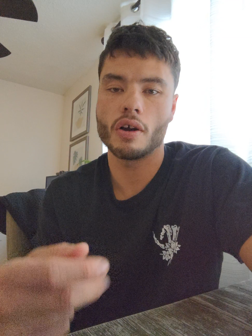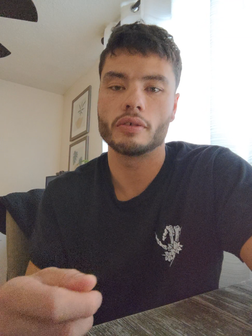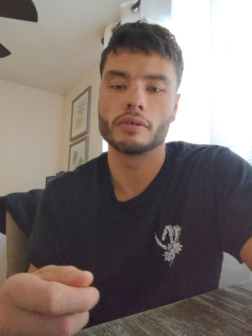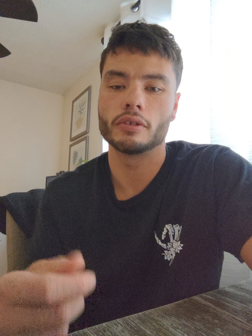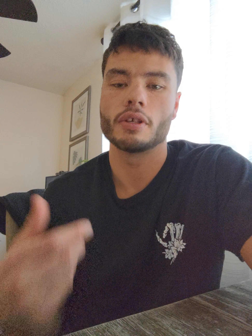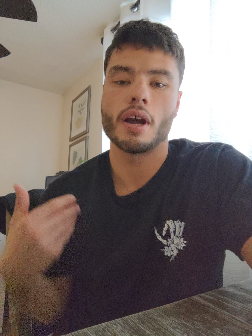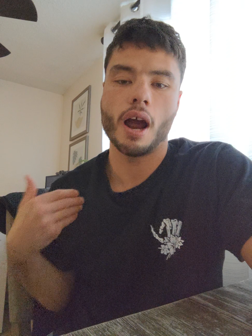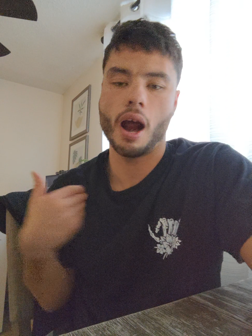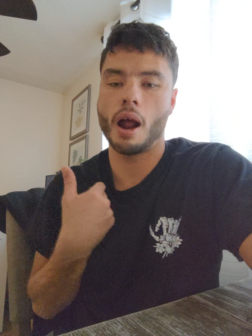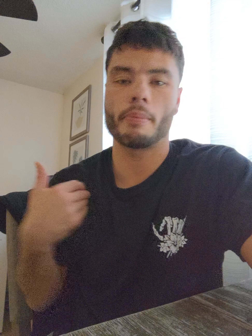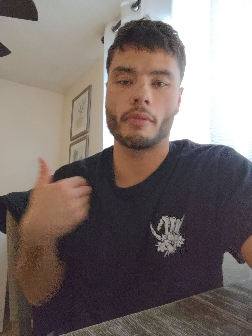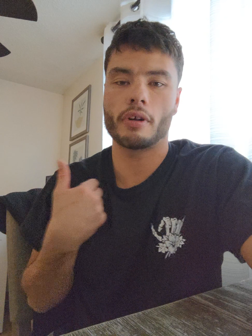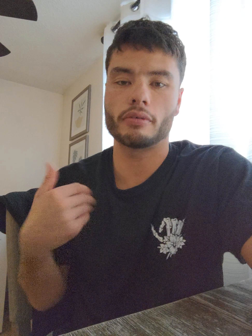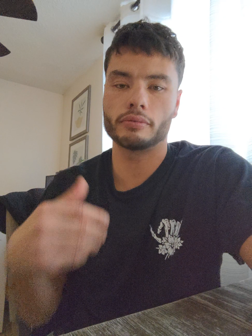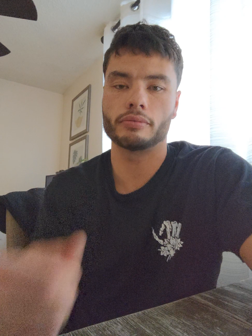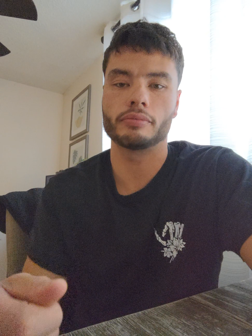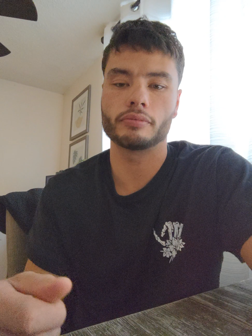animal